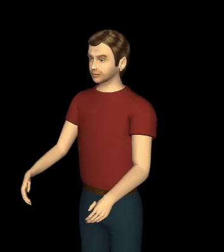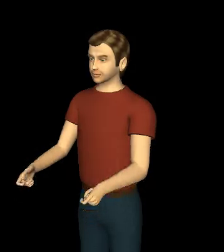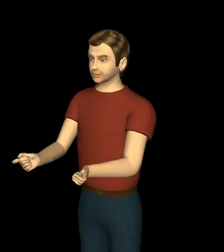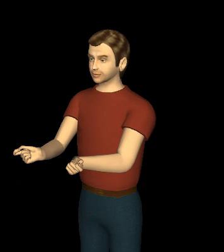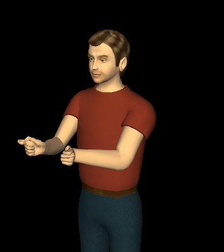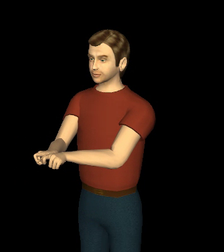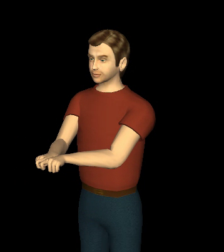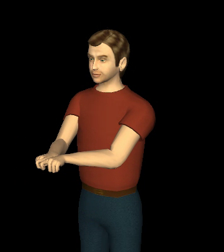مغلق